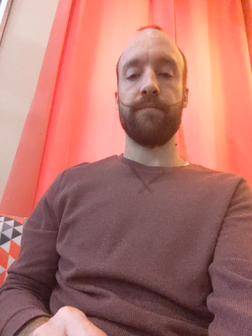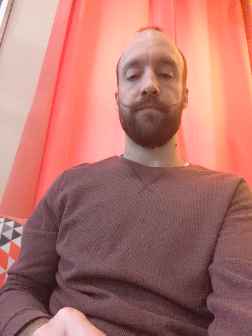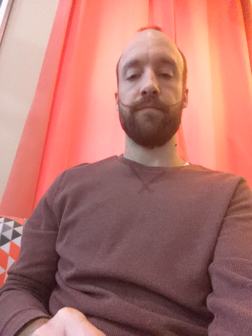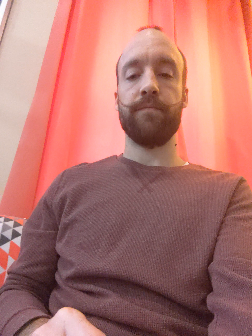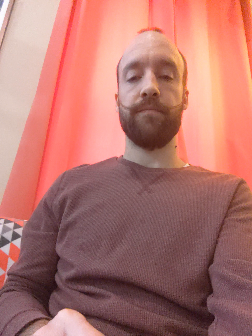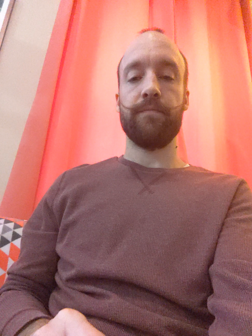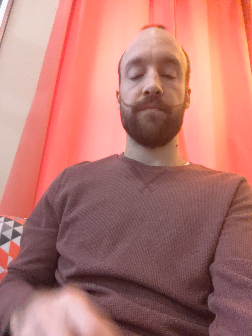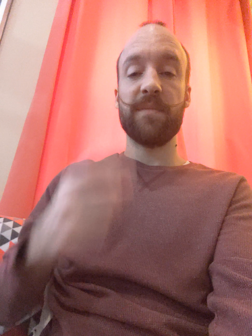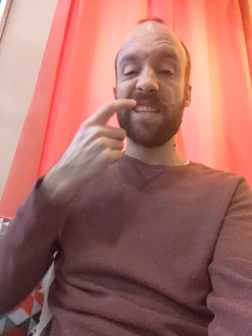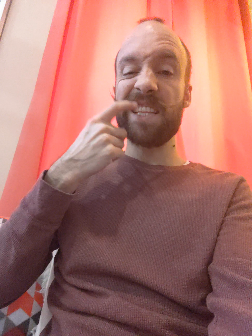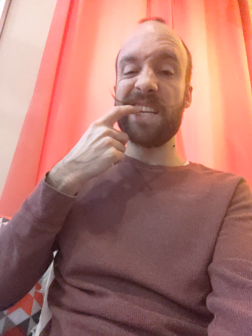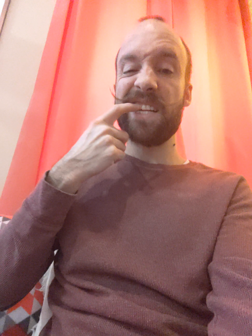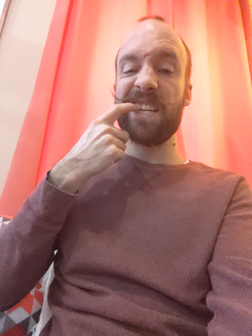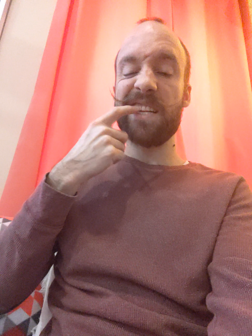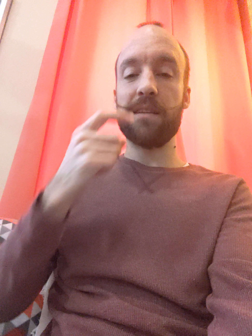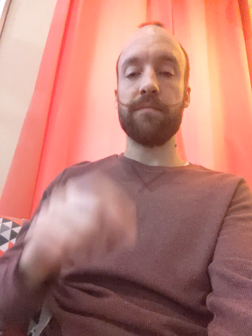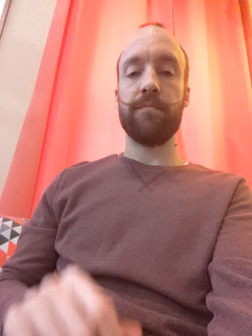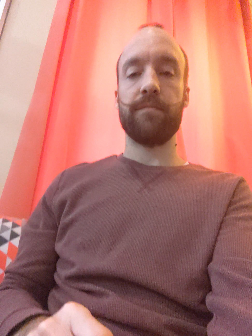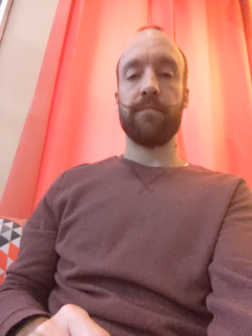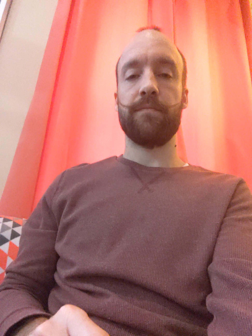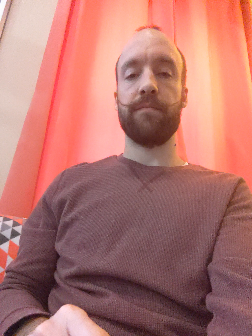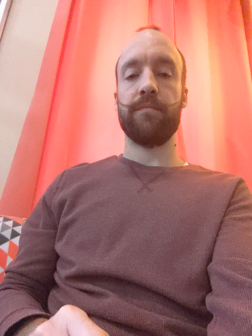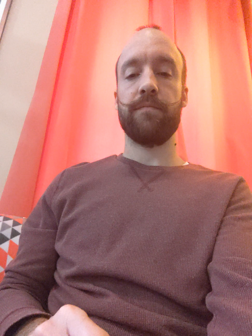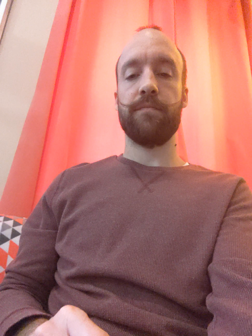tooth